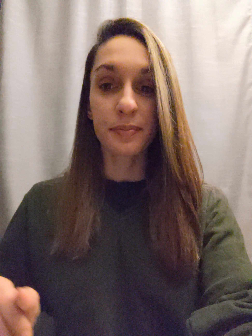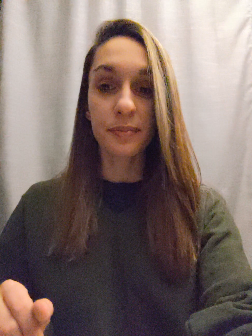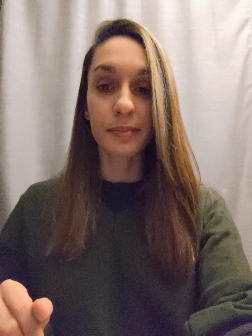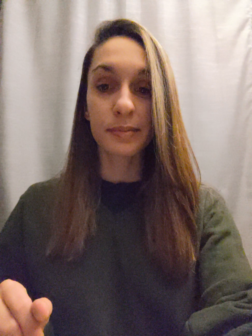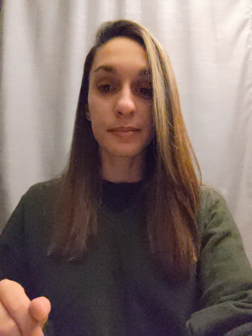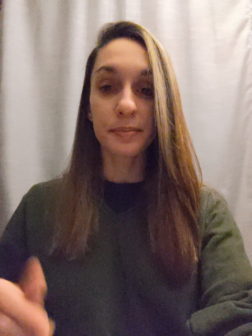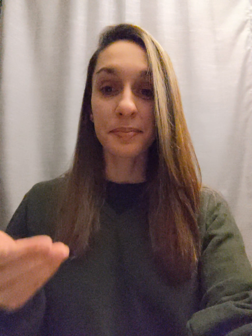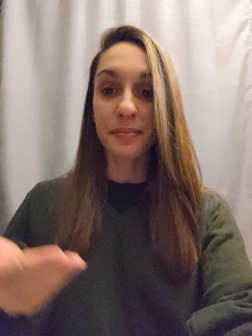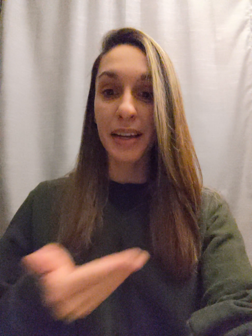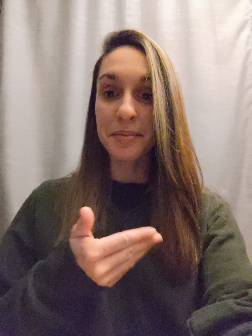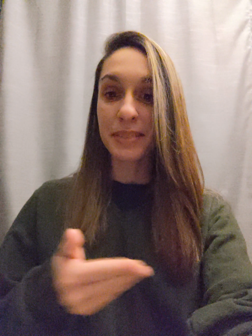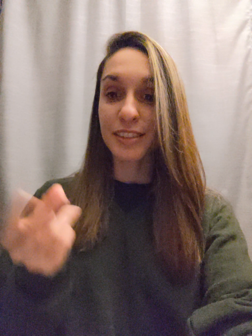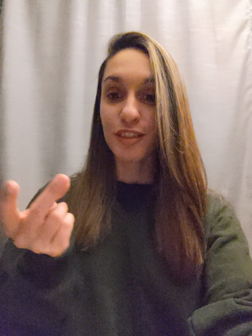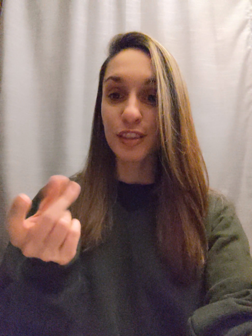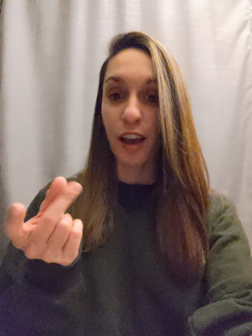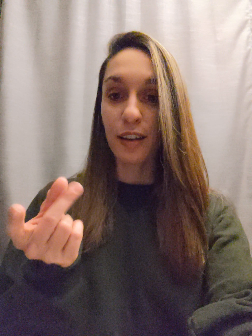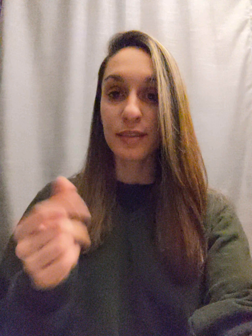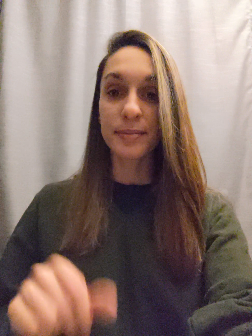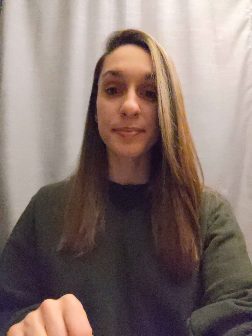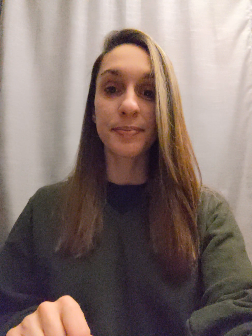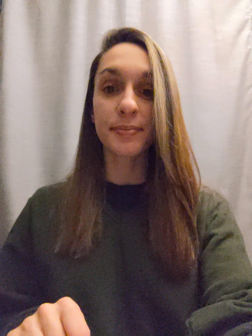puppy